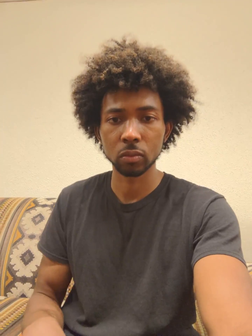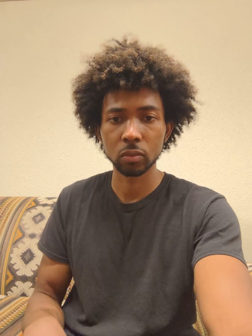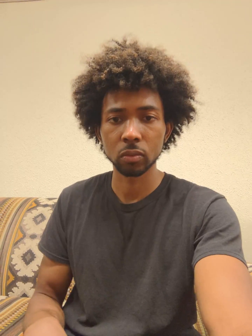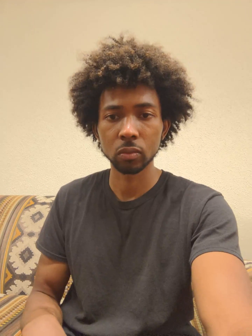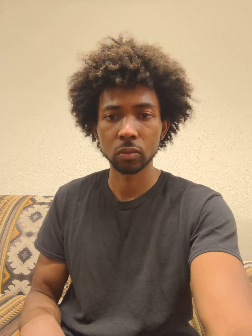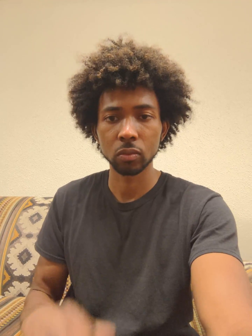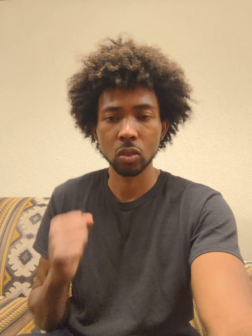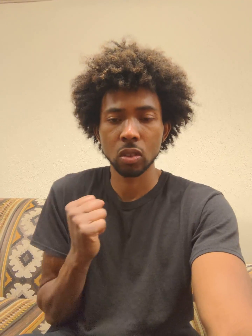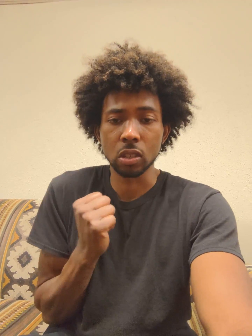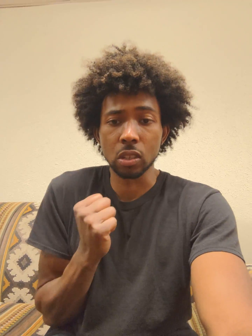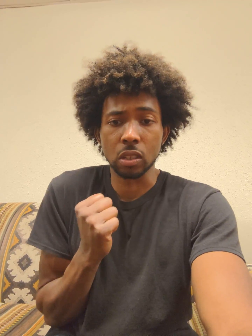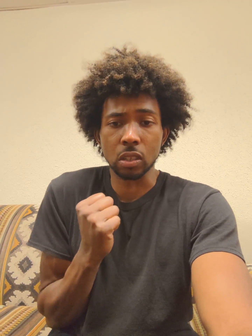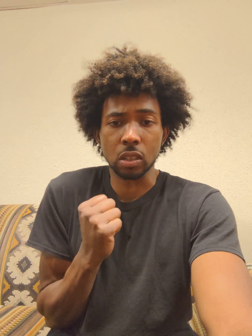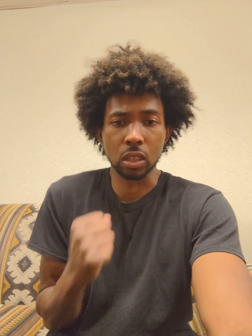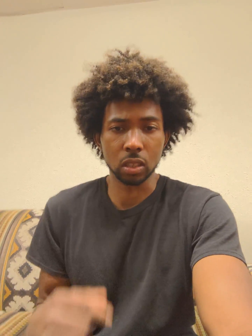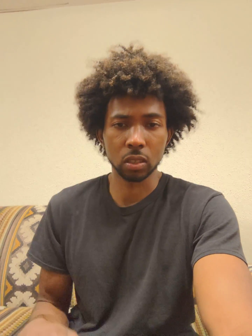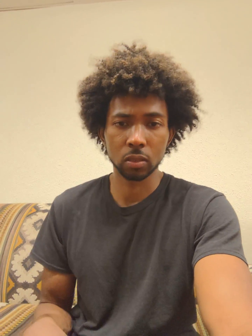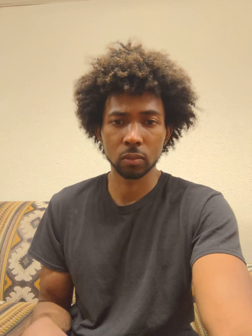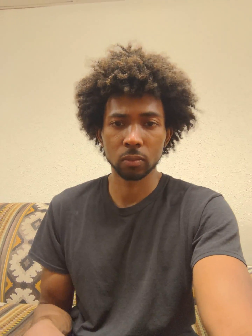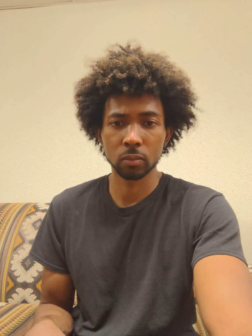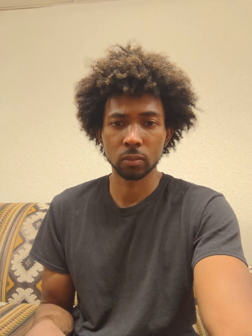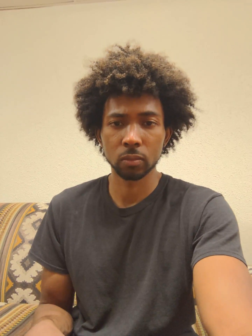cold